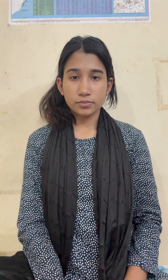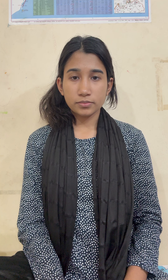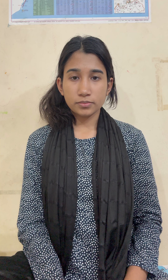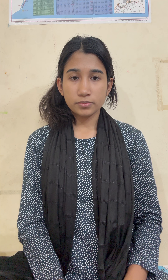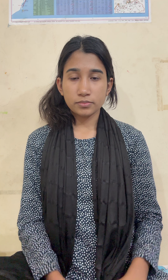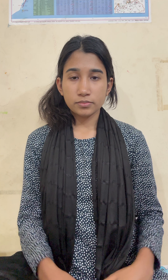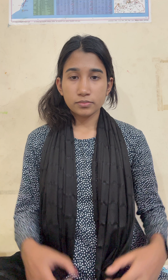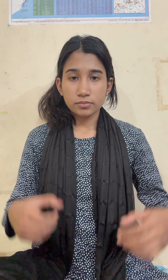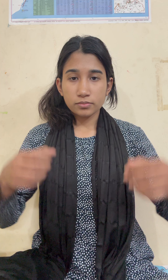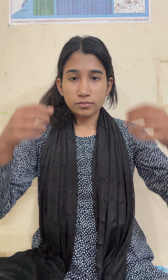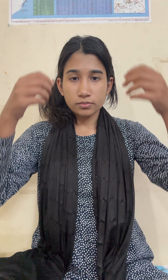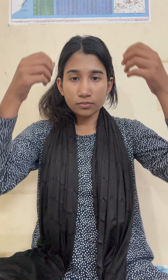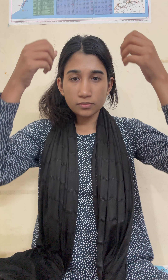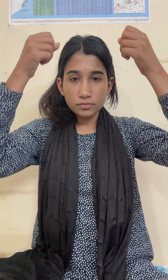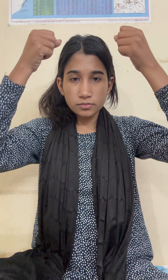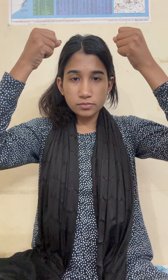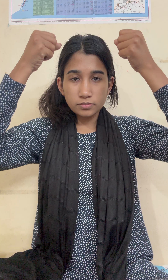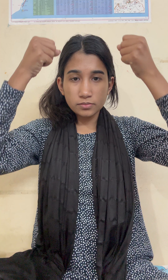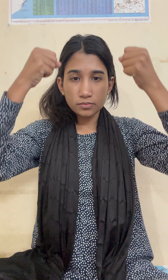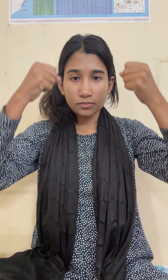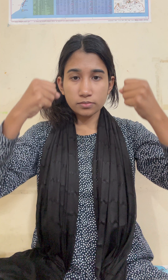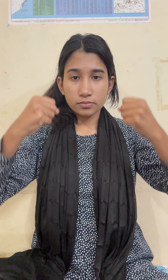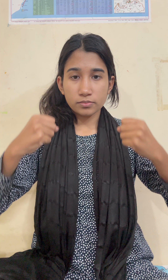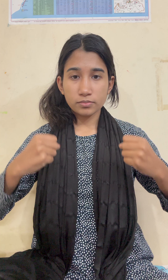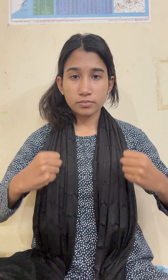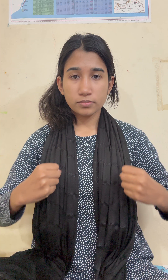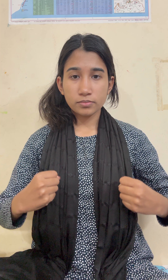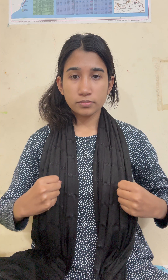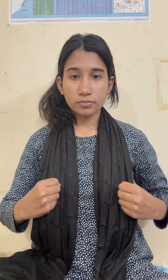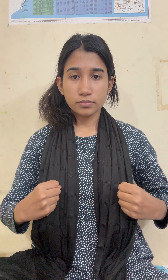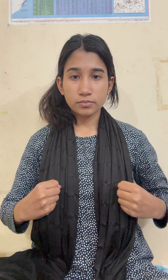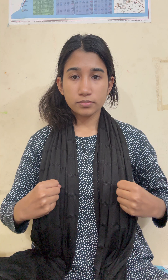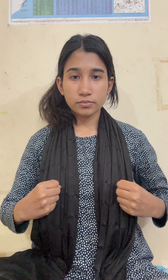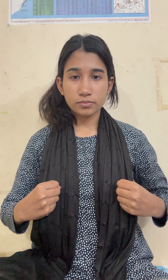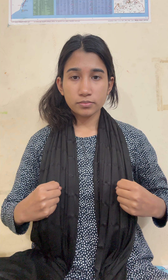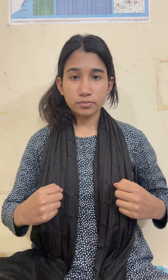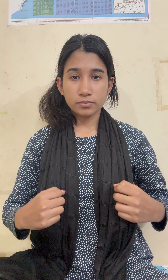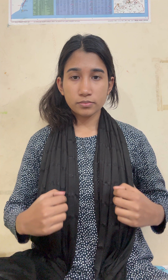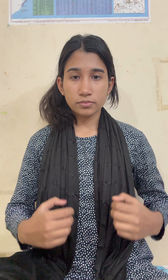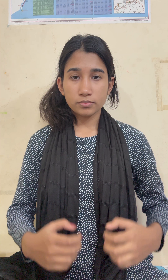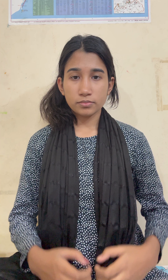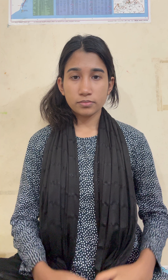চেয়ার